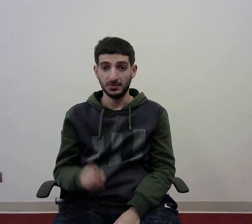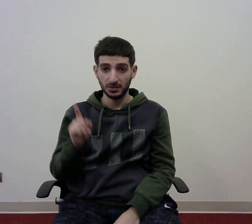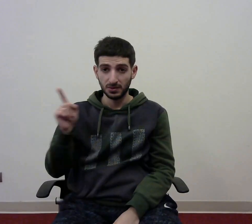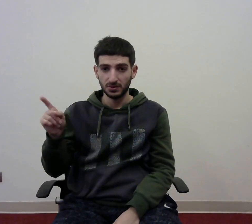O